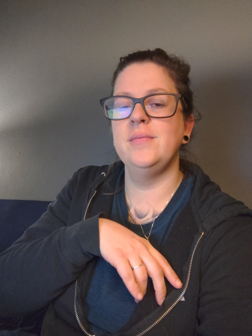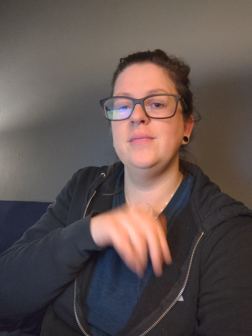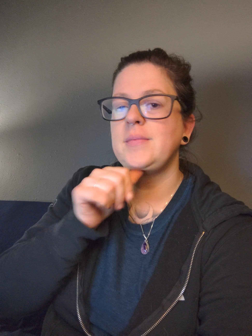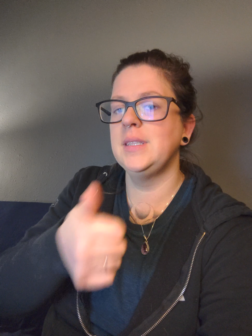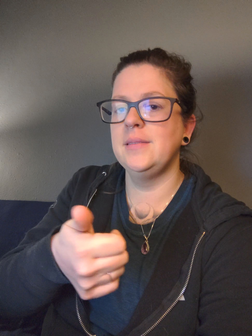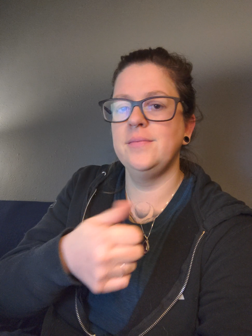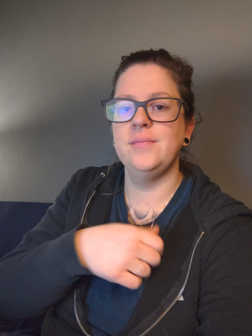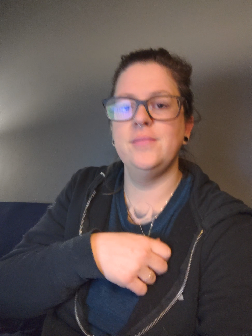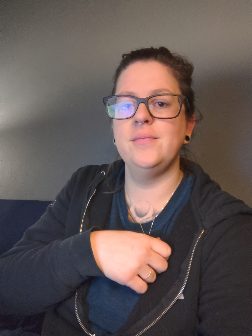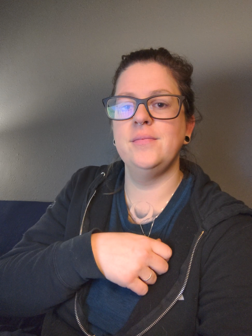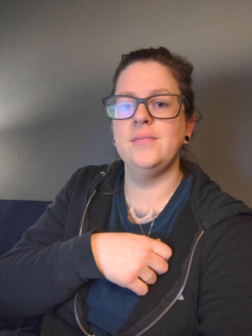not